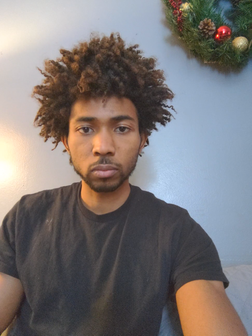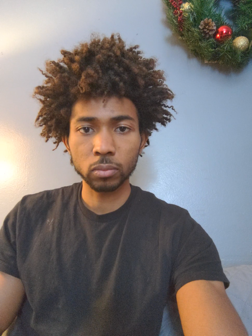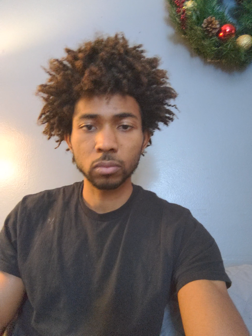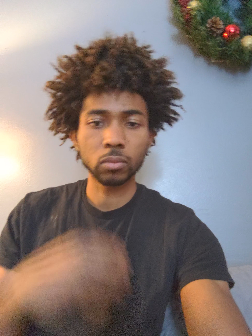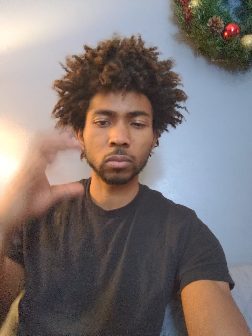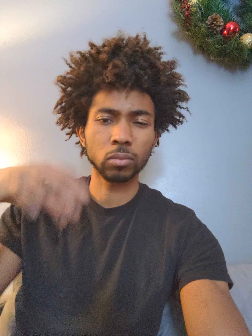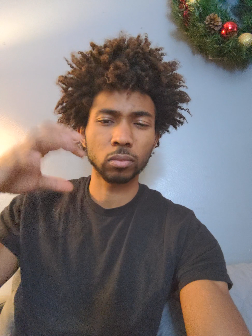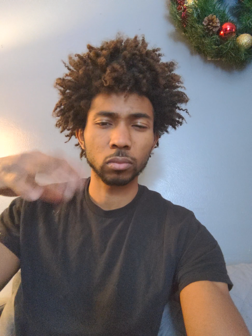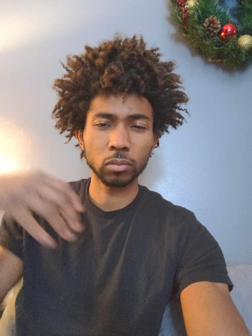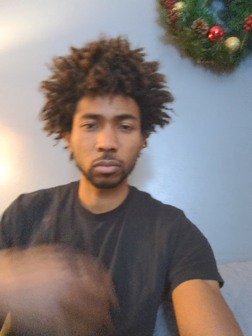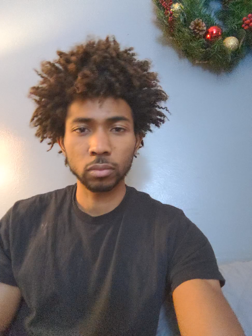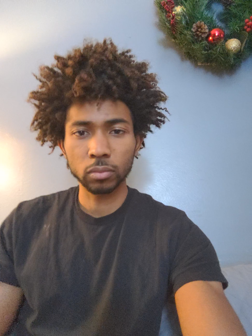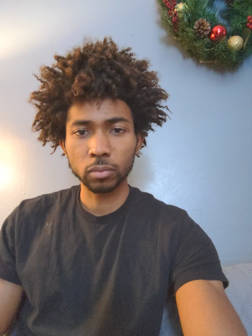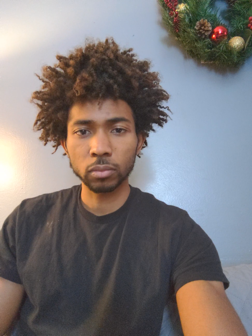rain